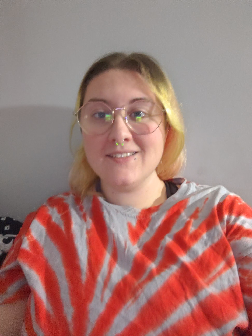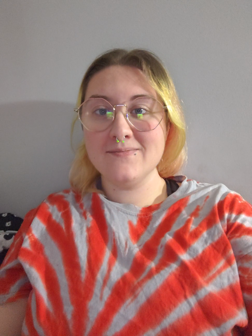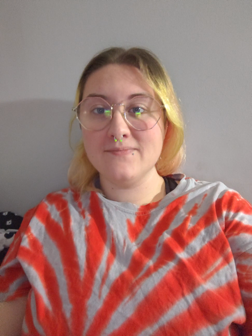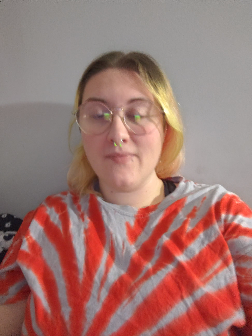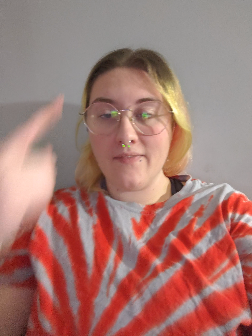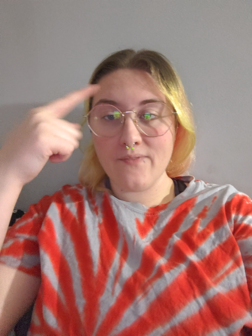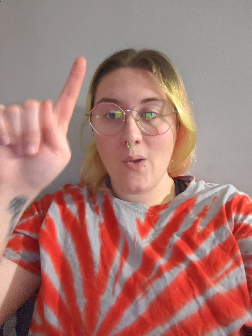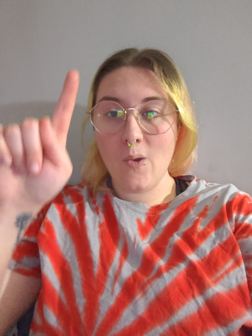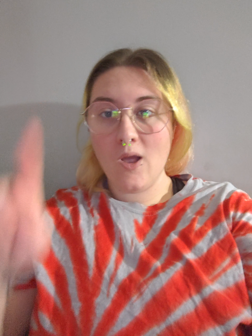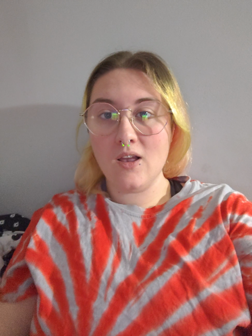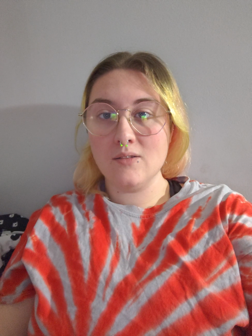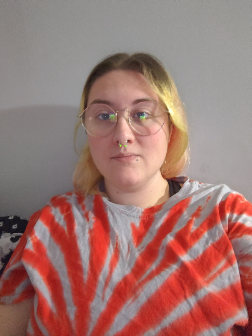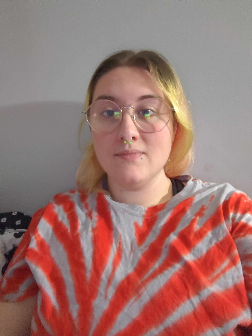for